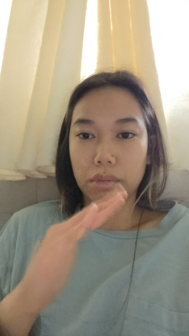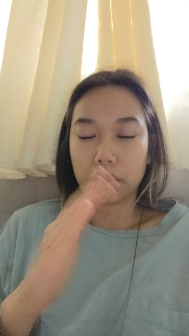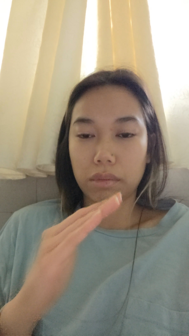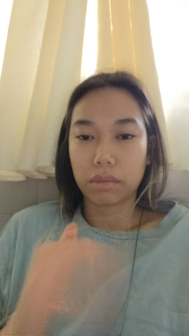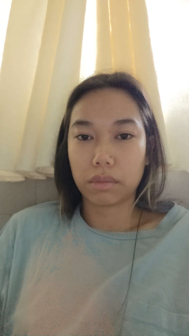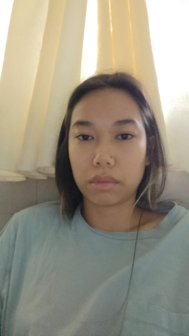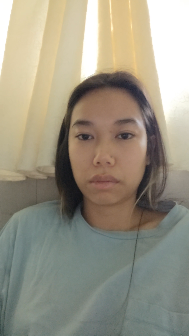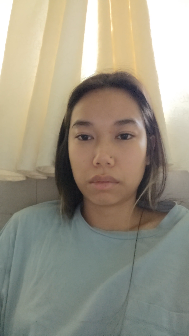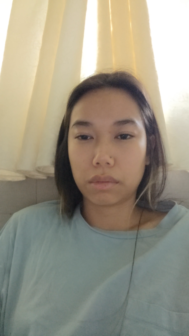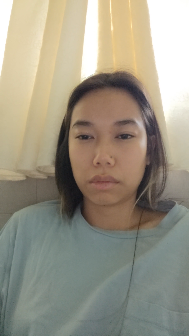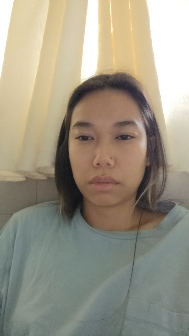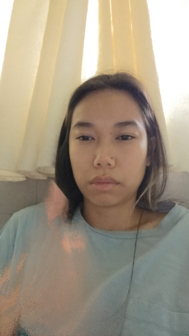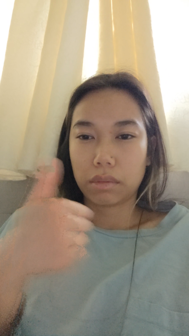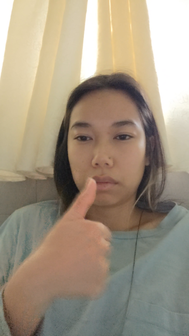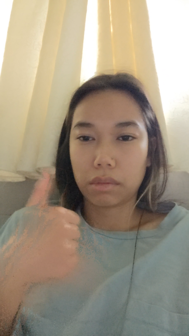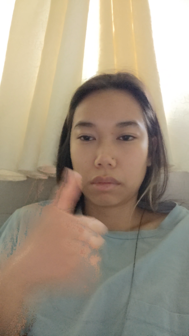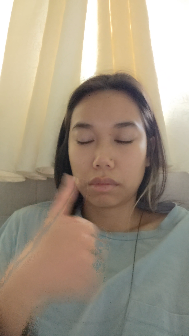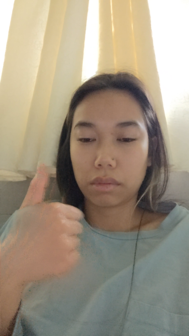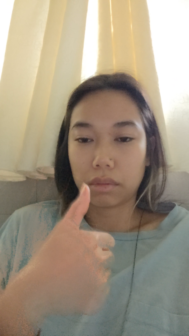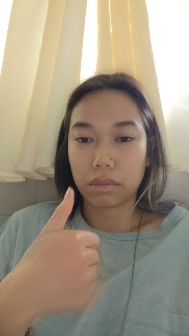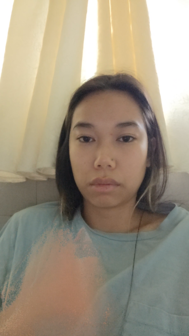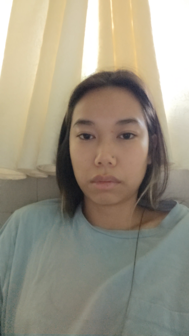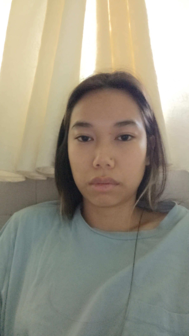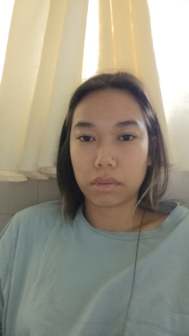basement